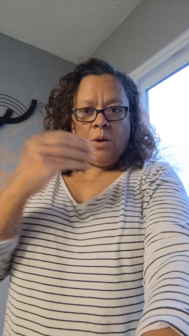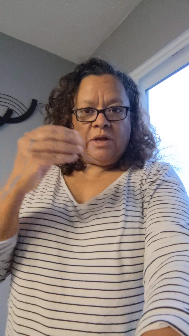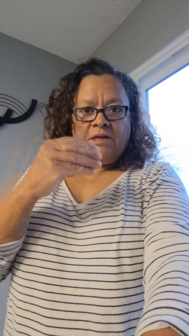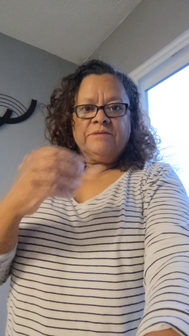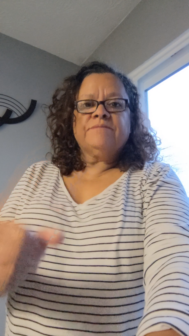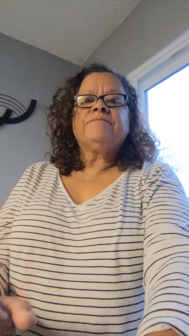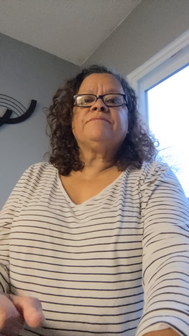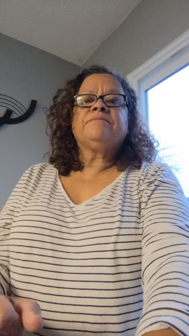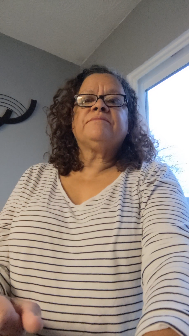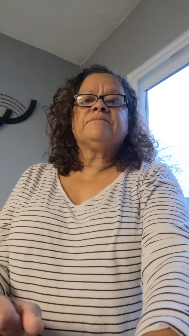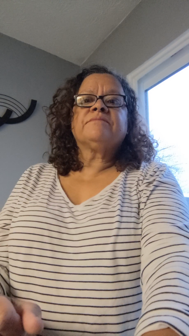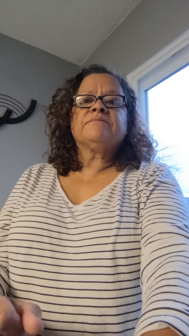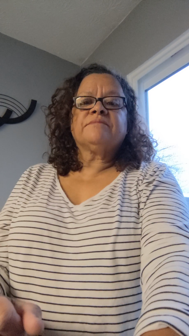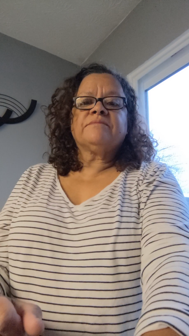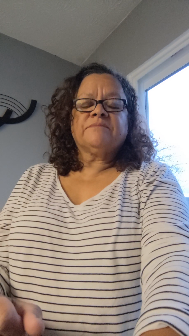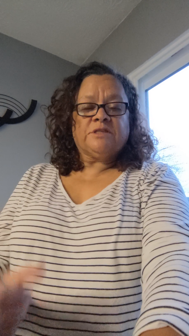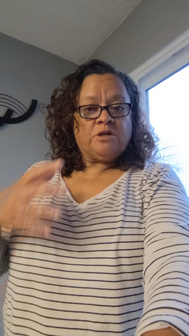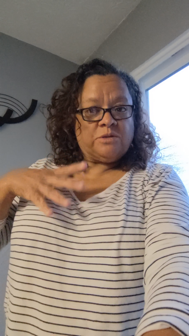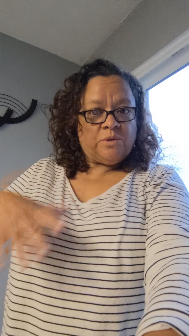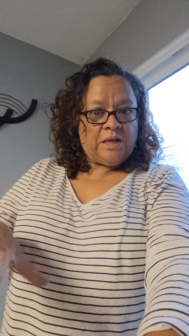dress